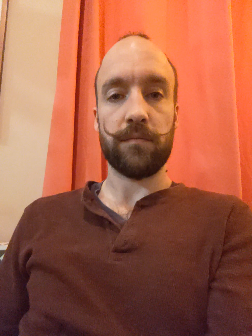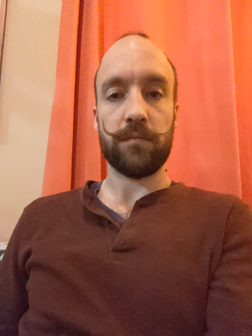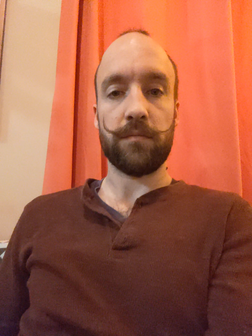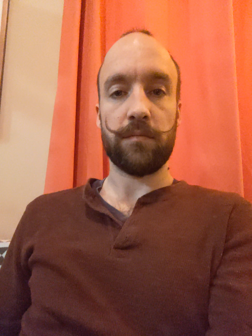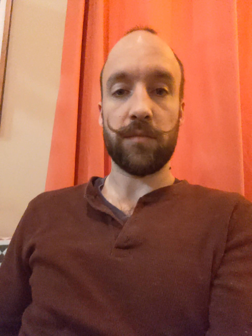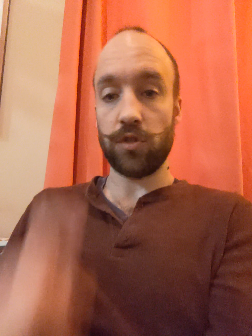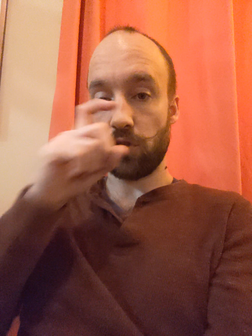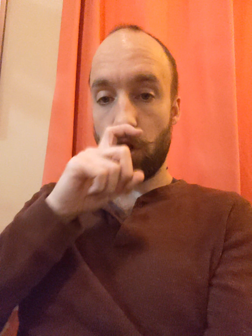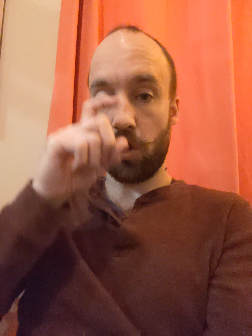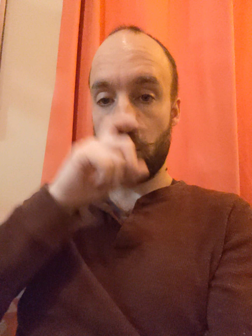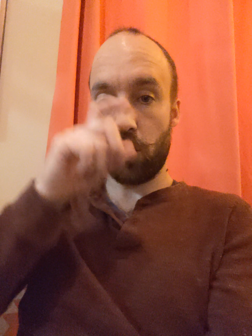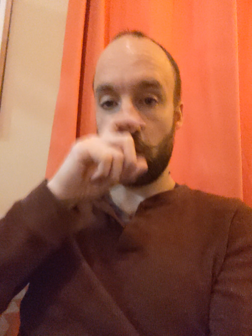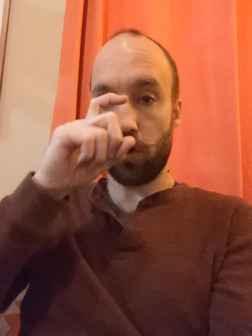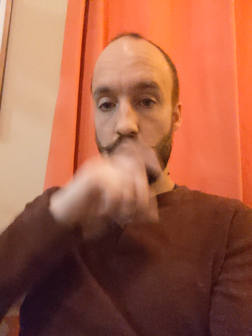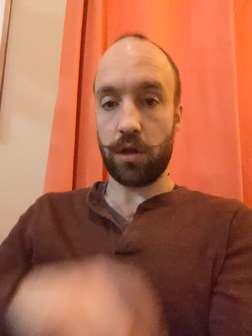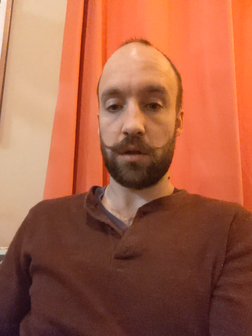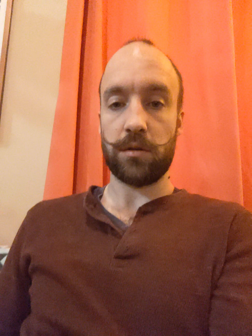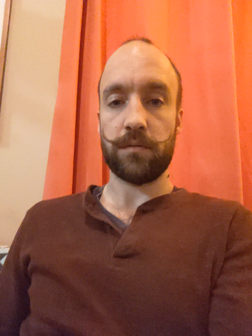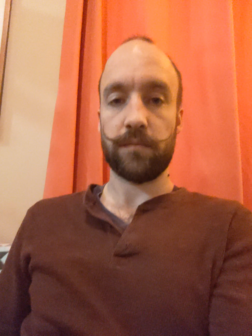doll